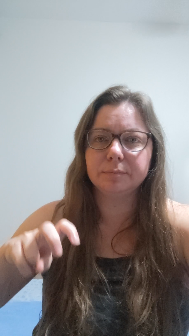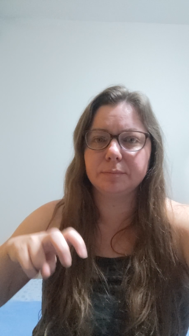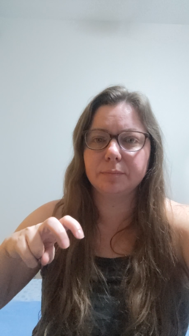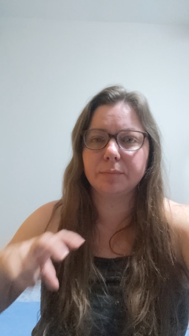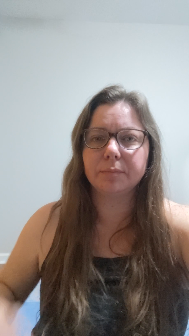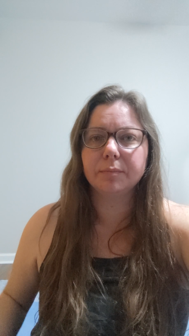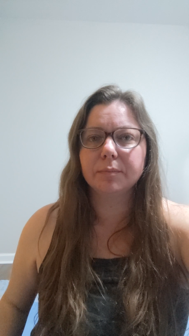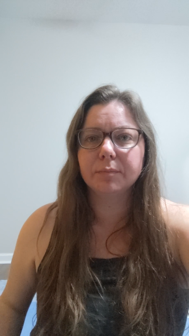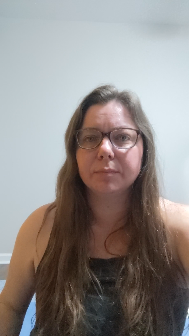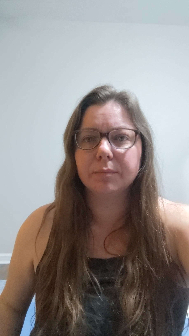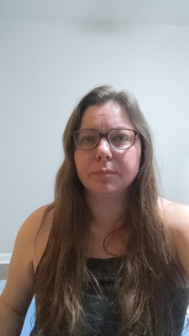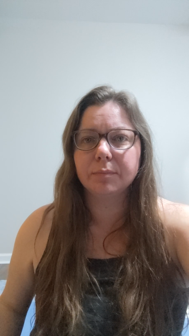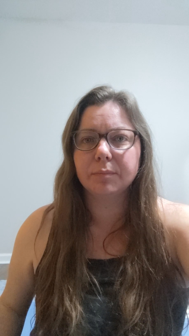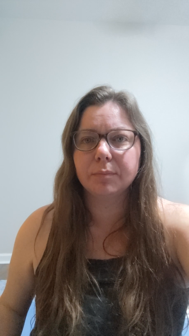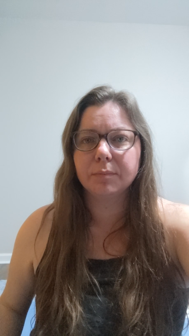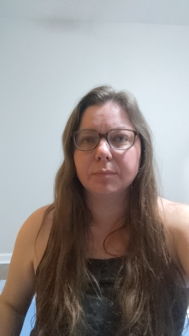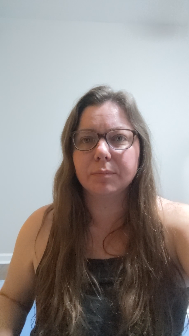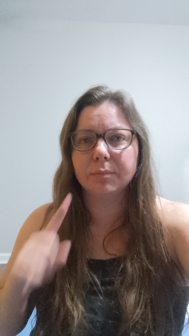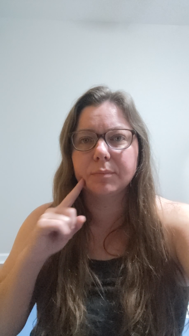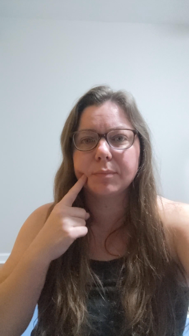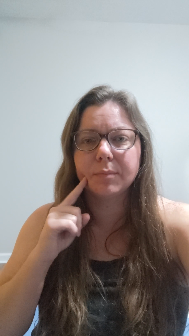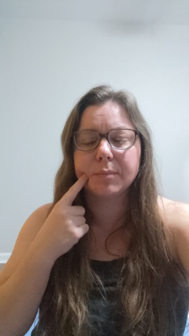candy